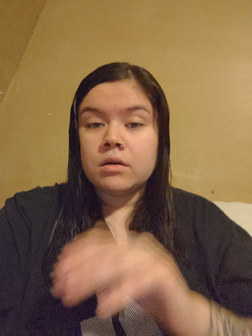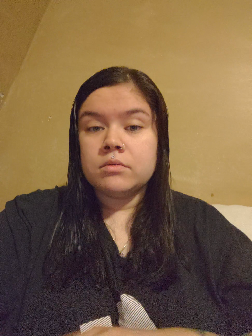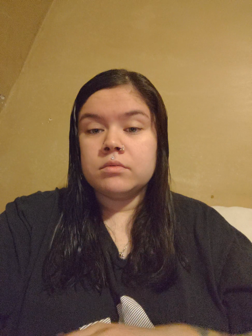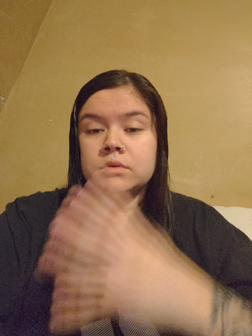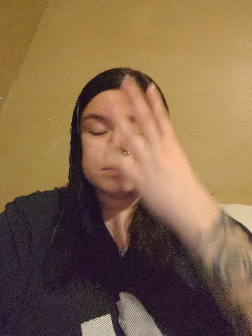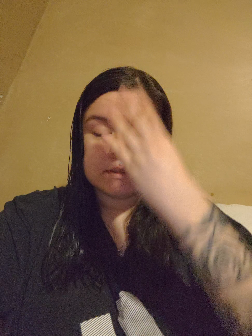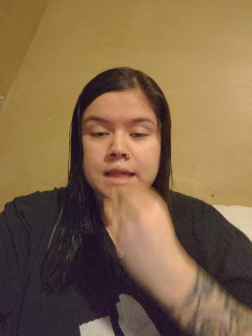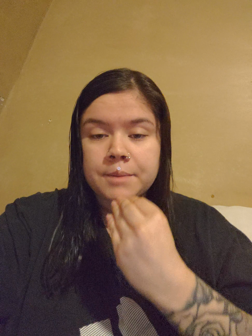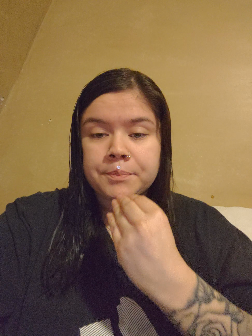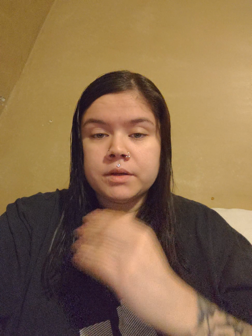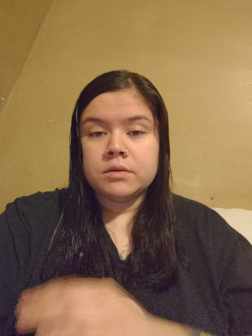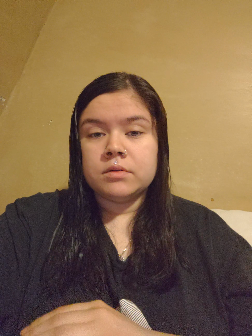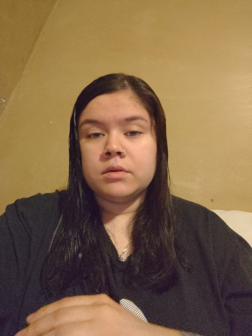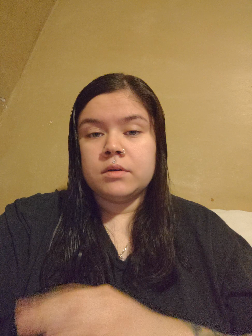sleep